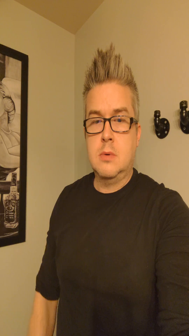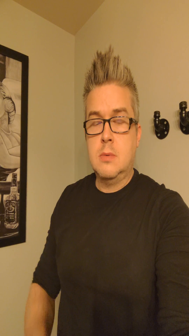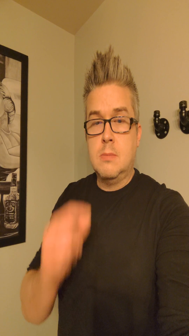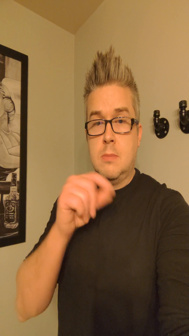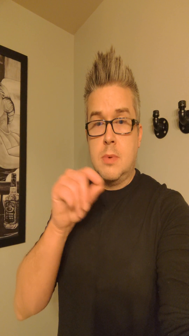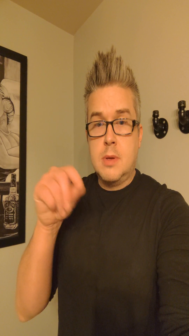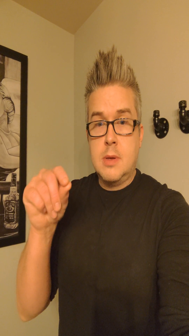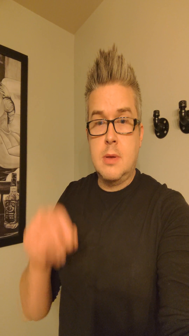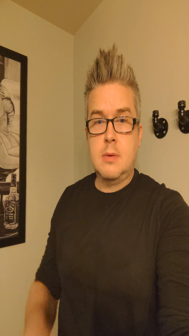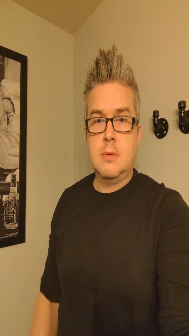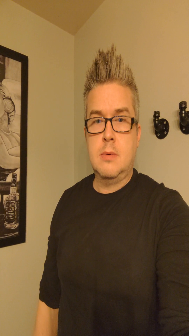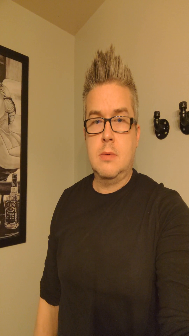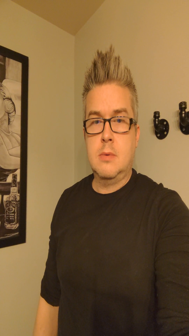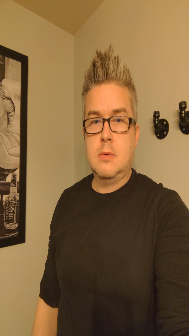pen